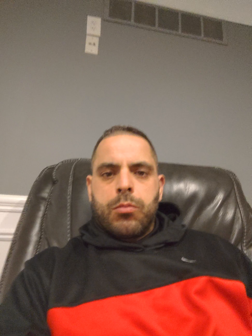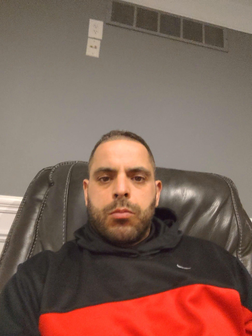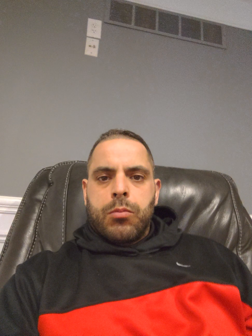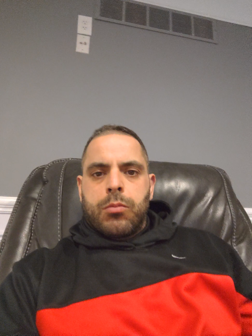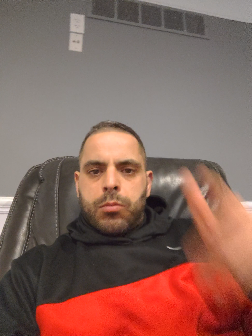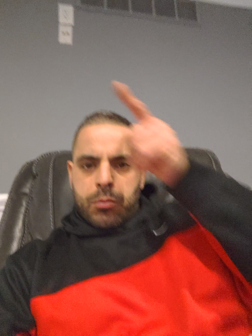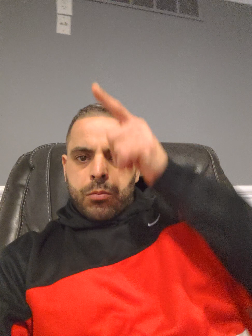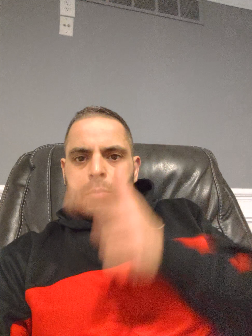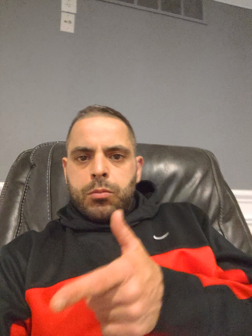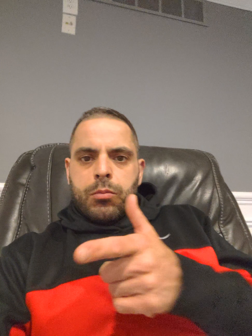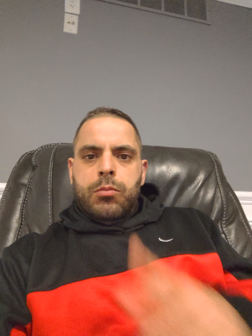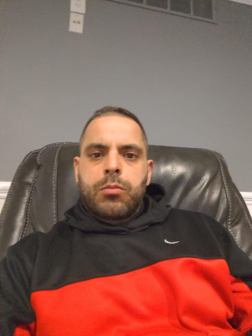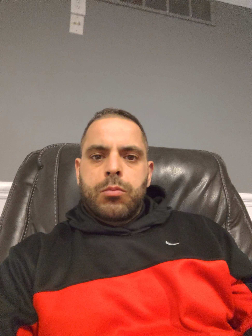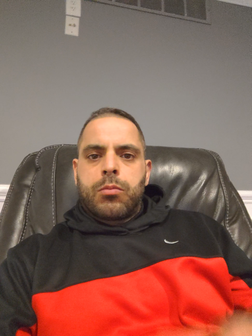brother